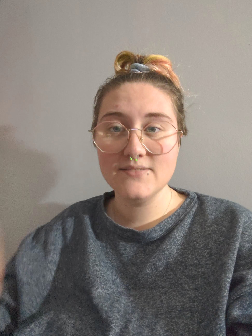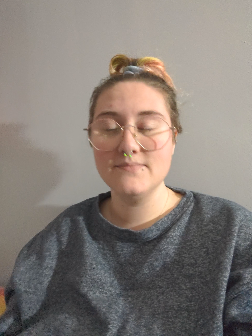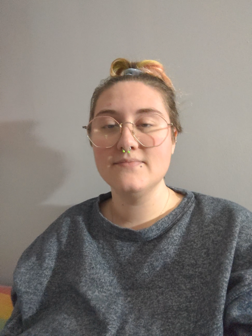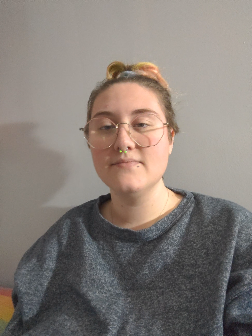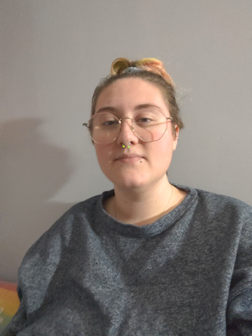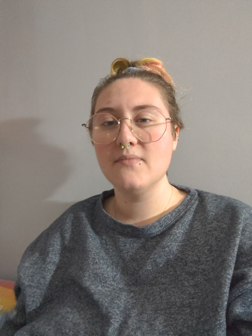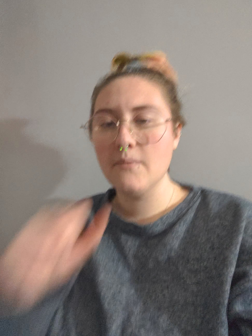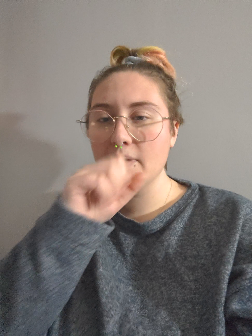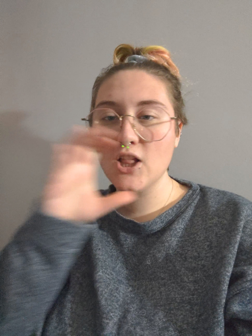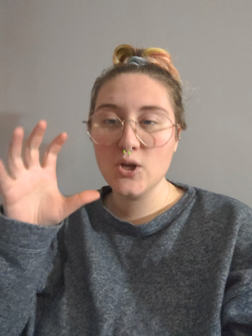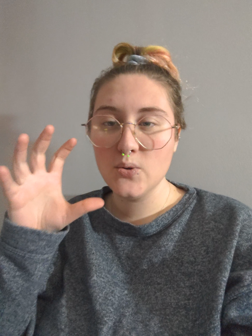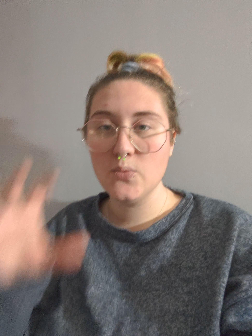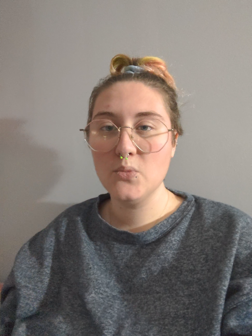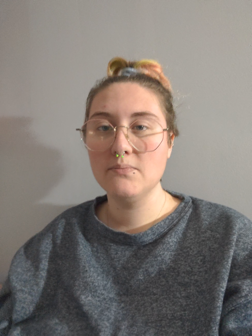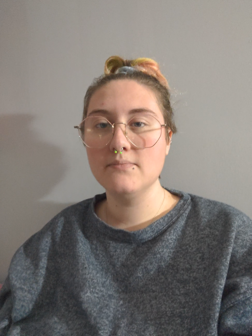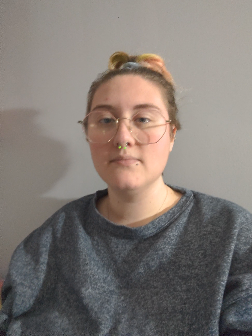balloon